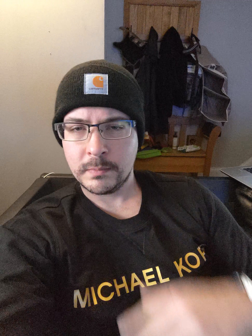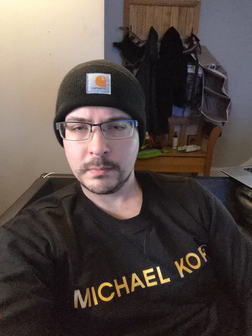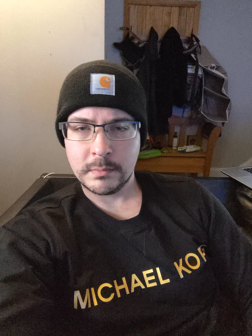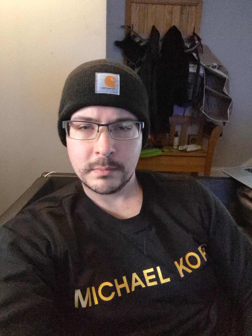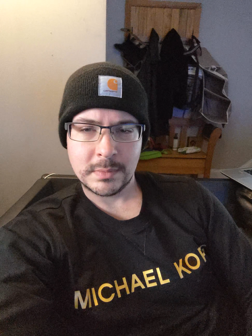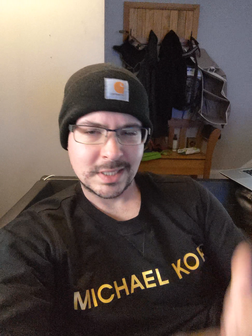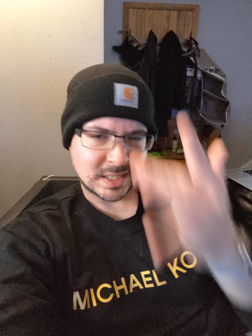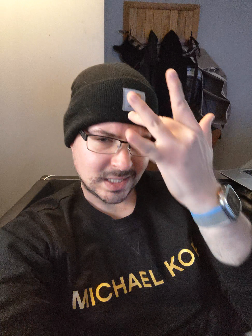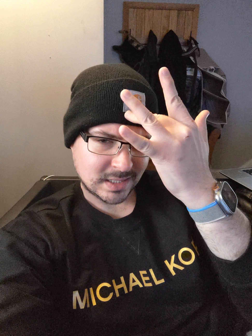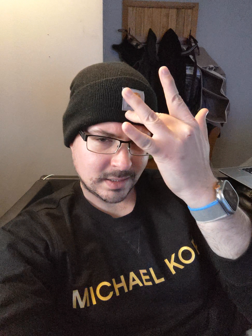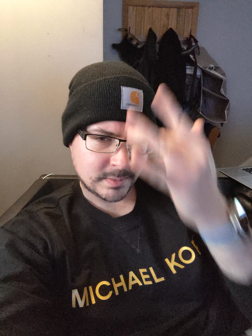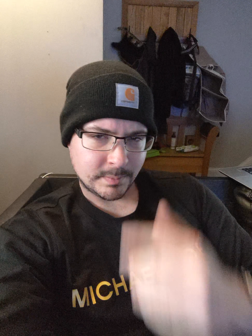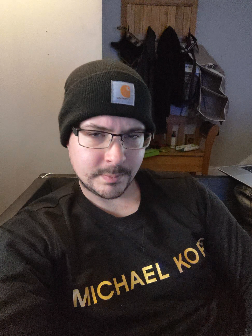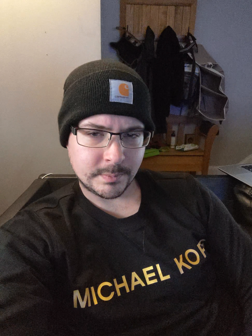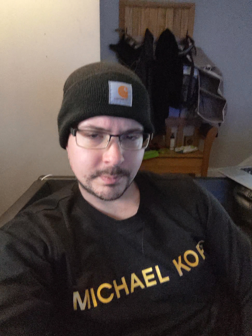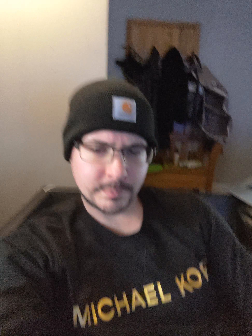sick